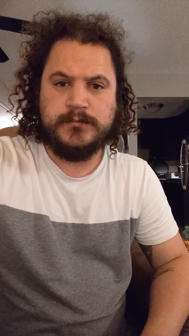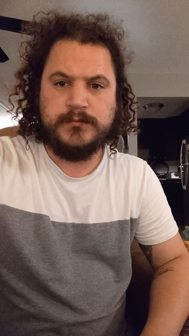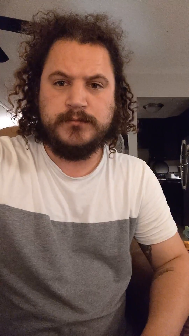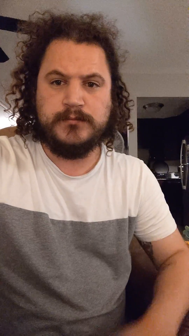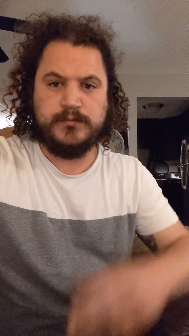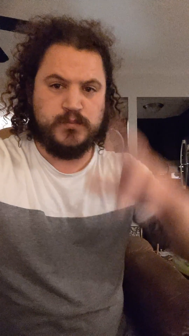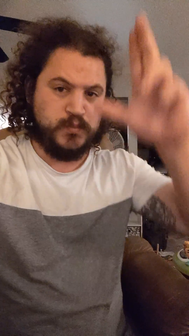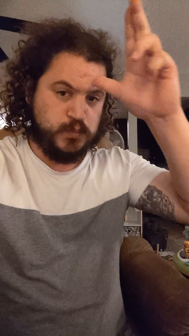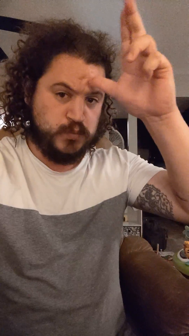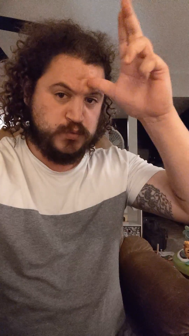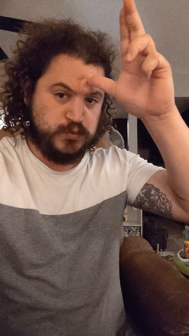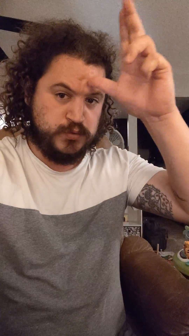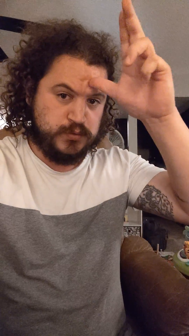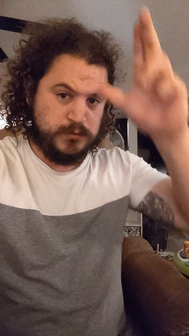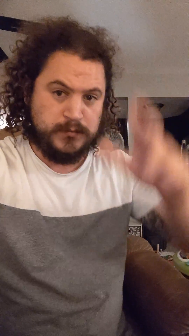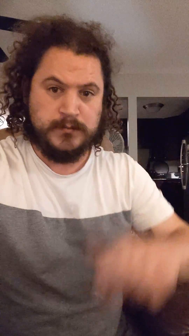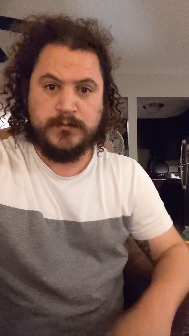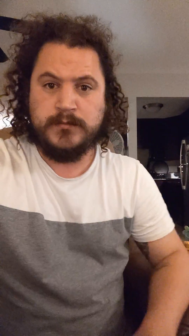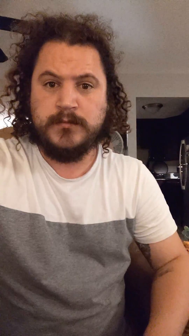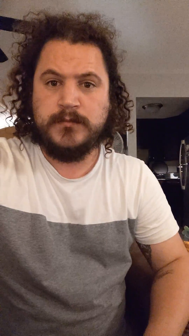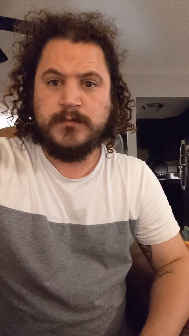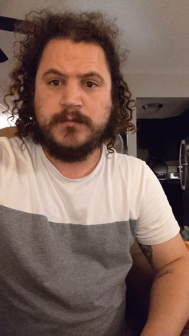rooster